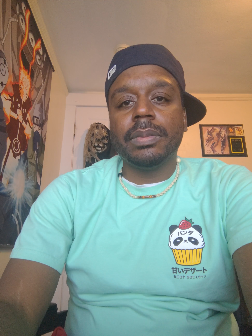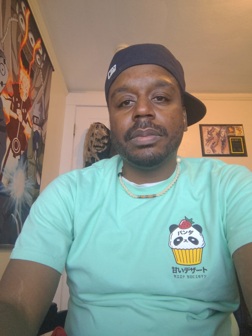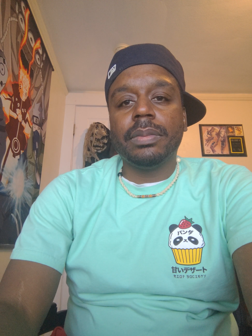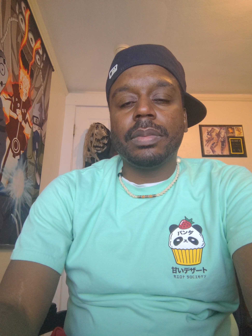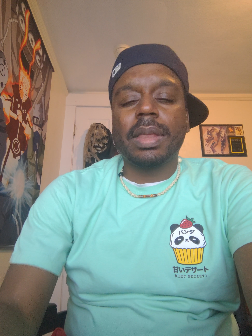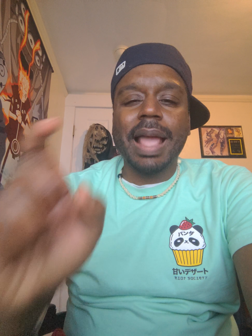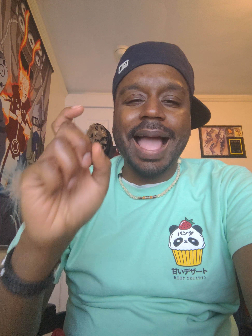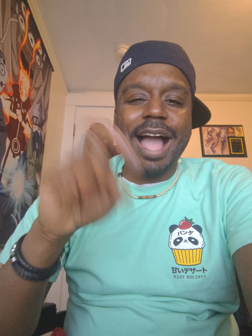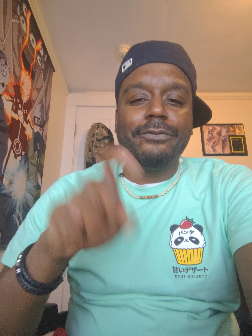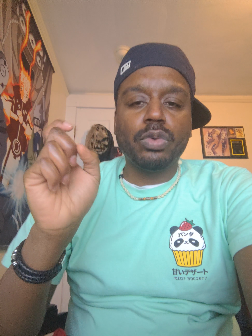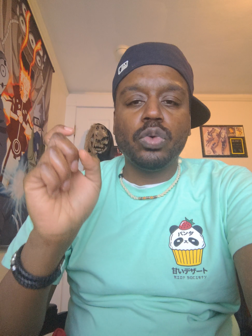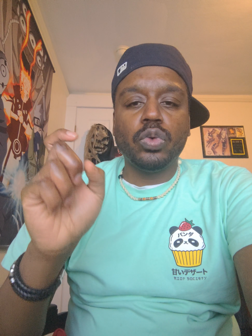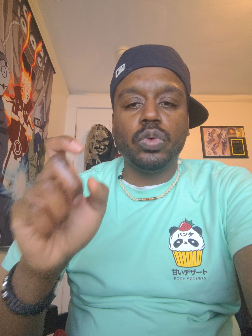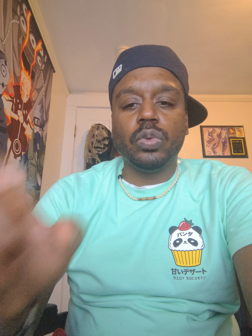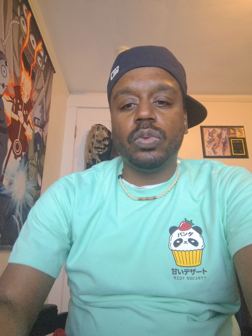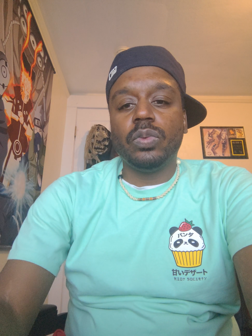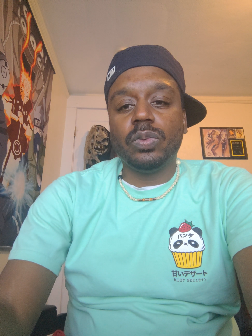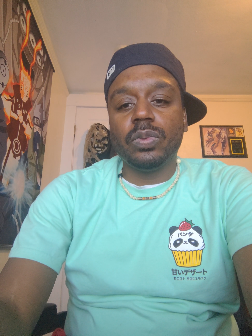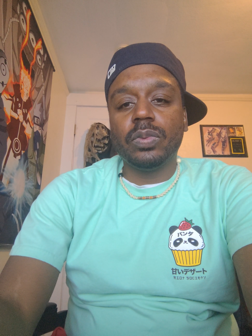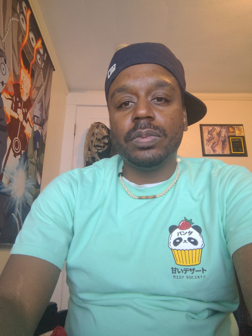have to